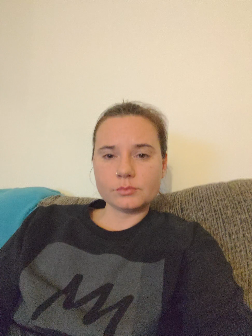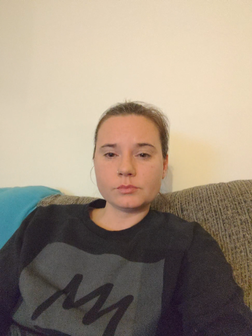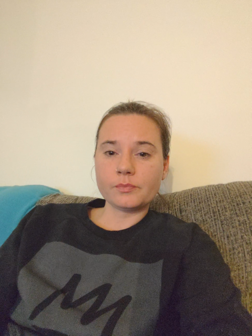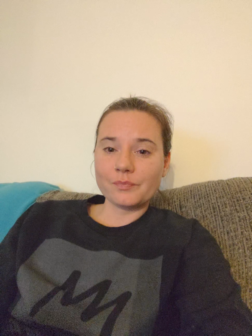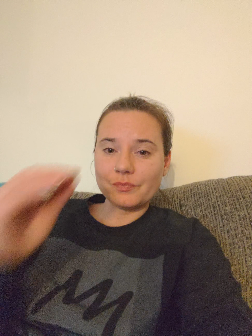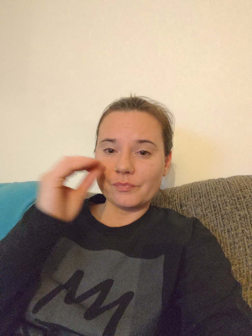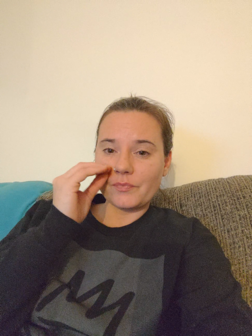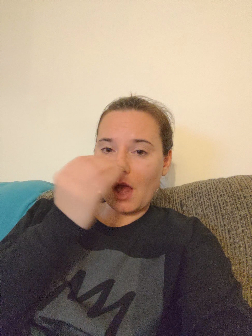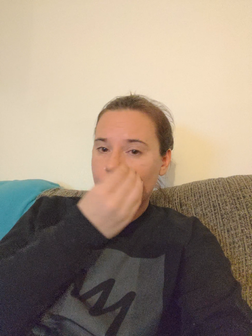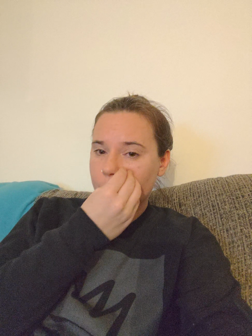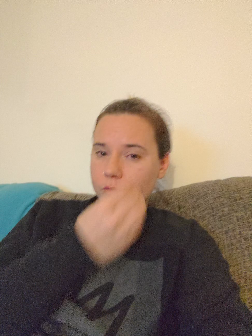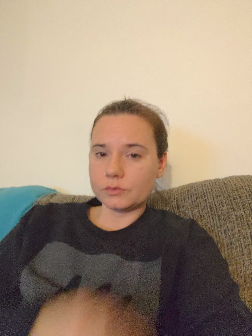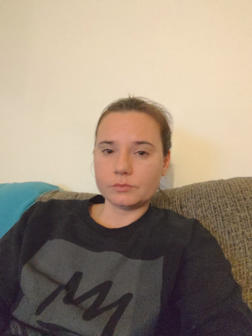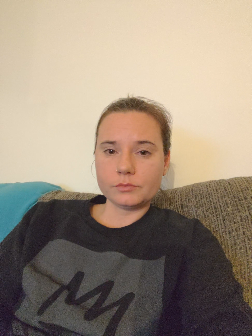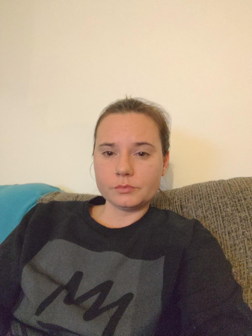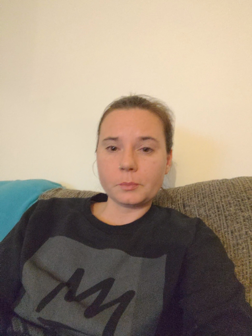flower